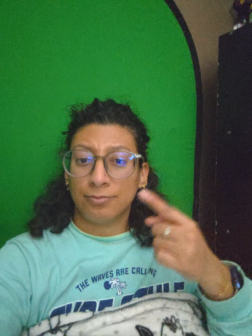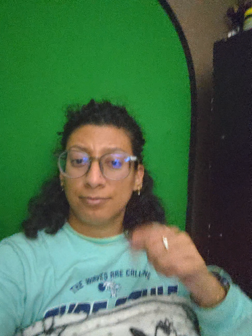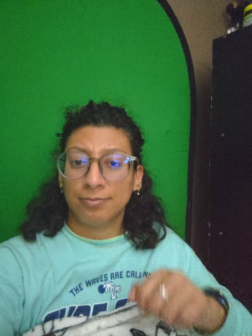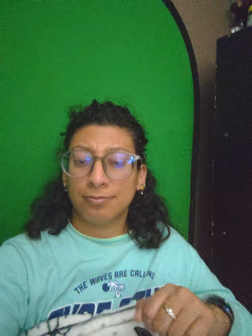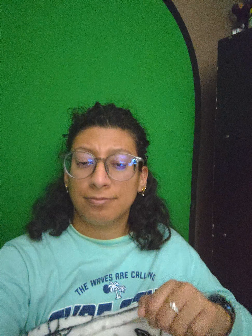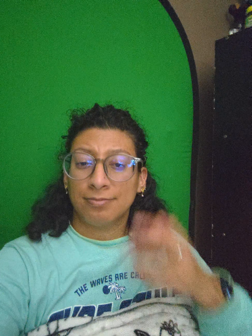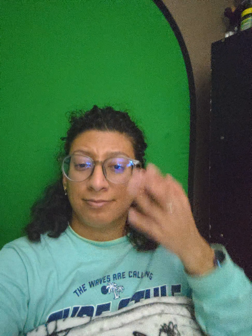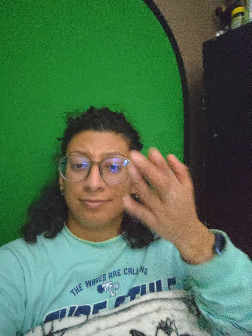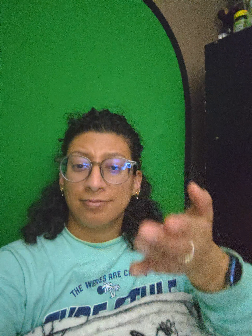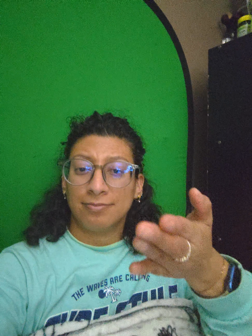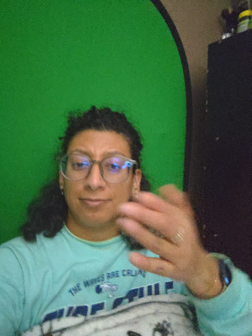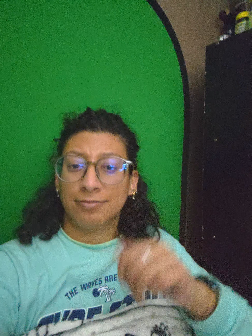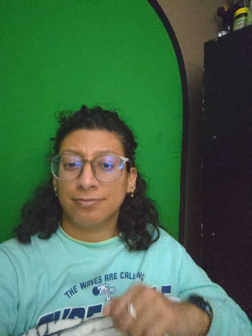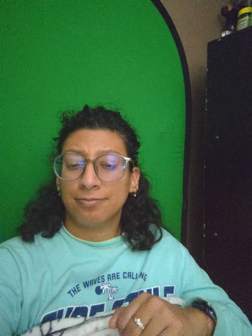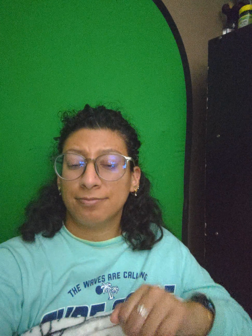there